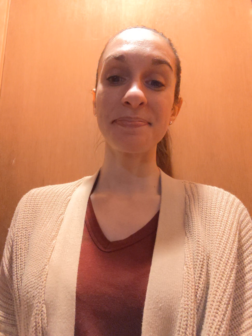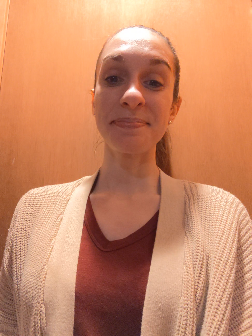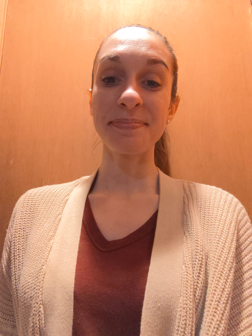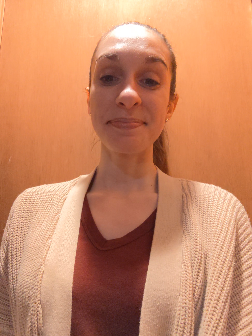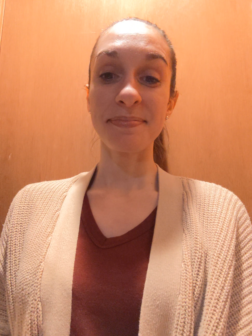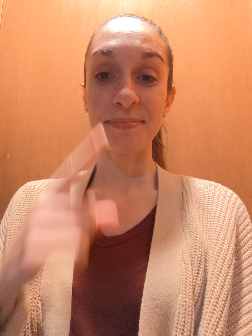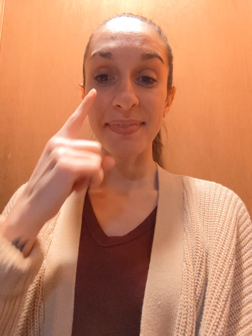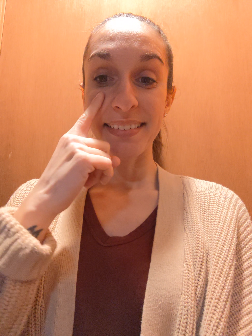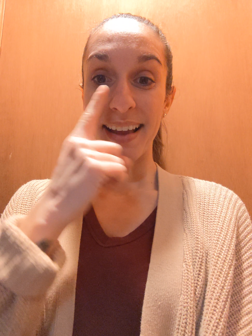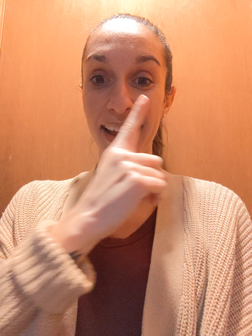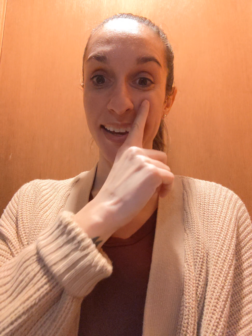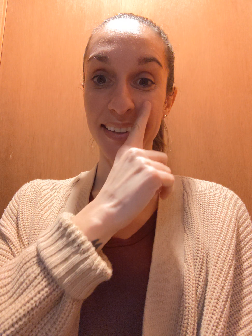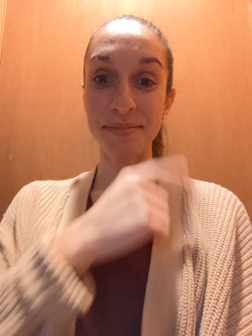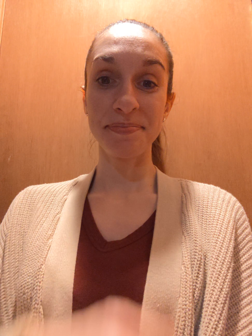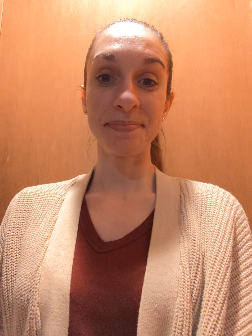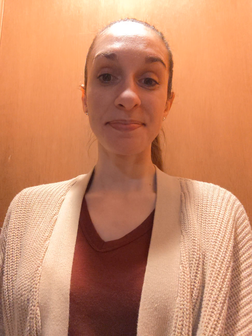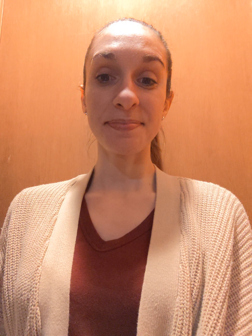eye